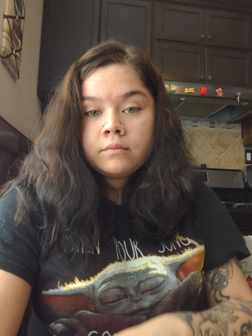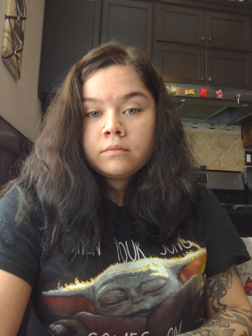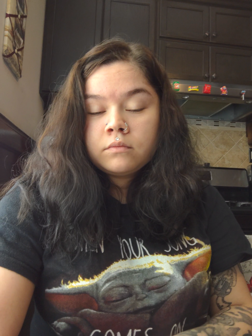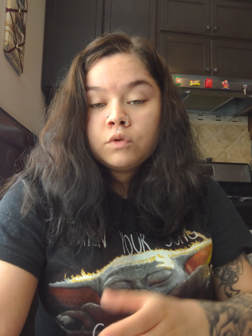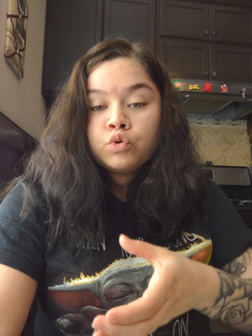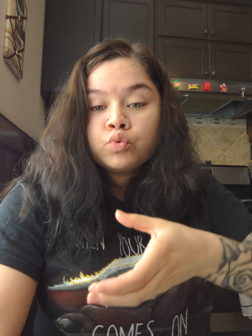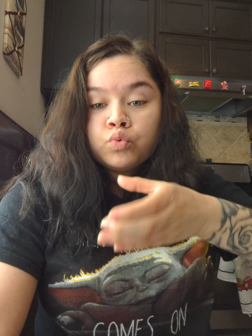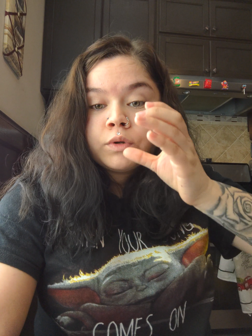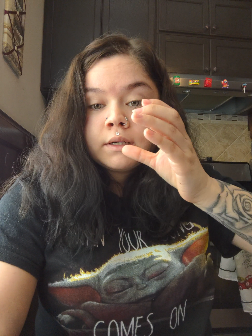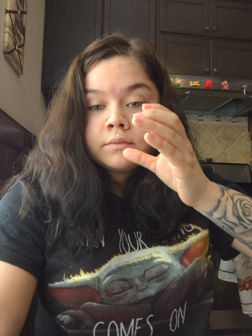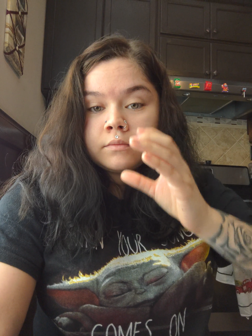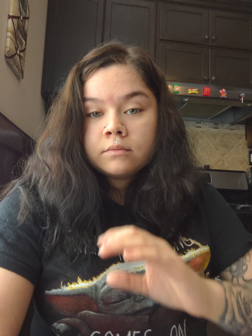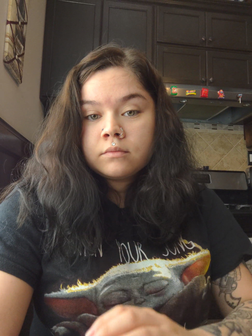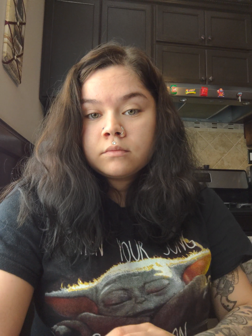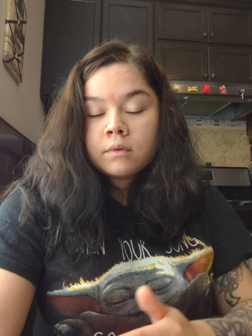drink